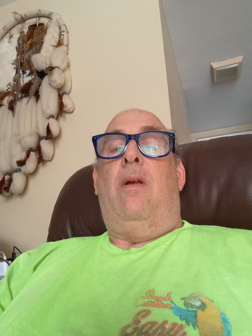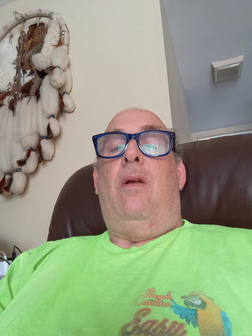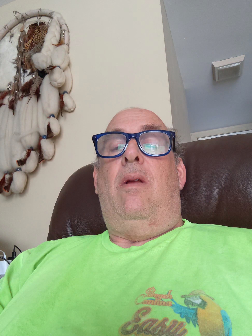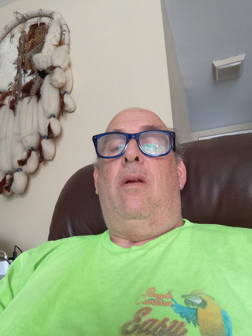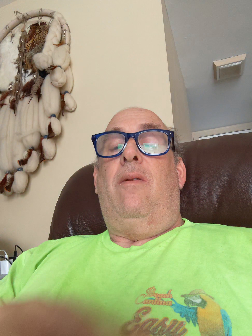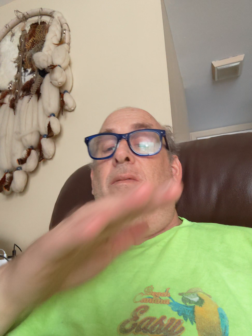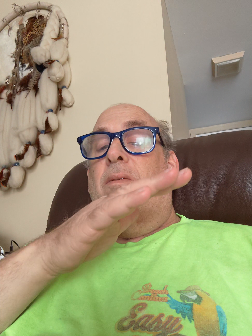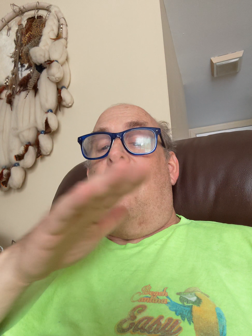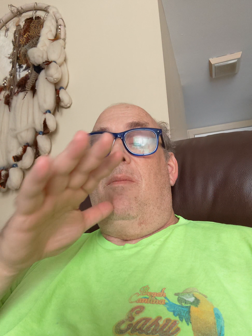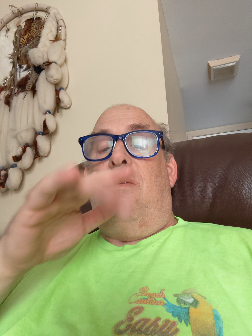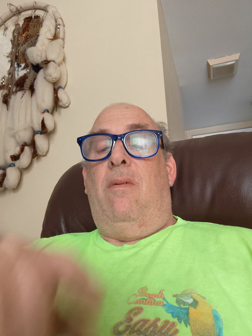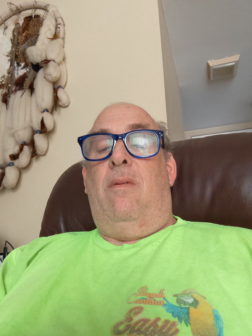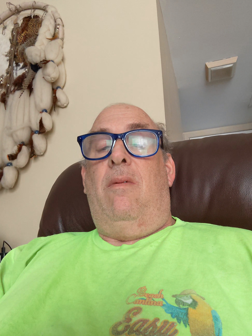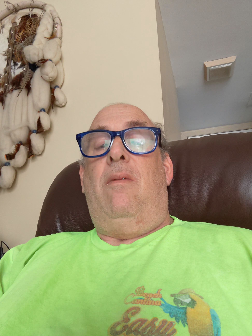farm